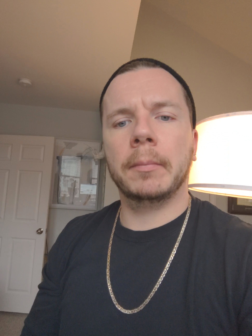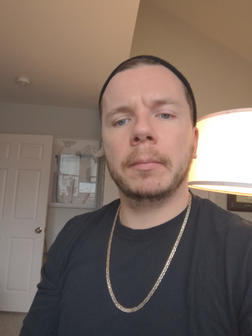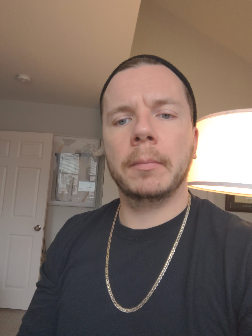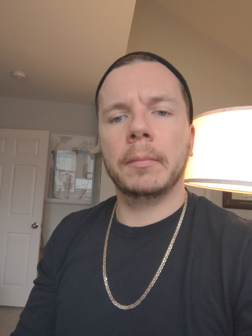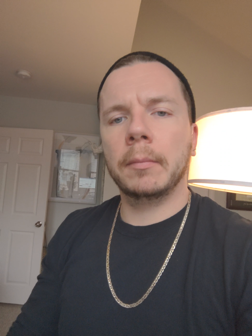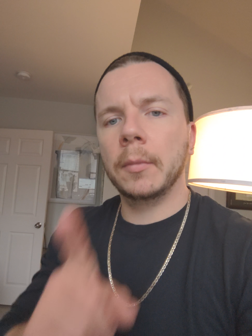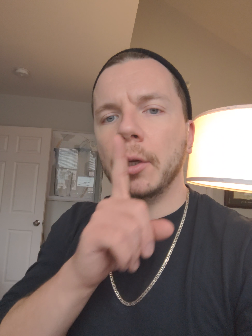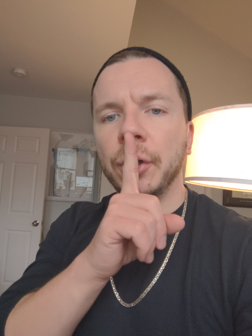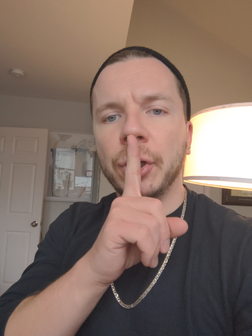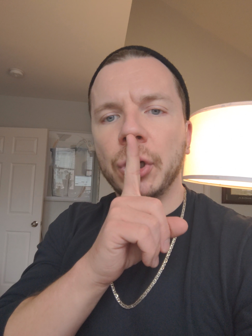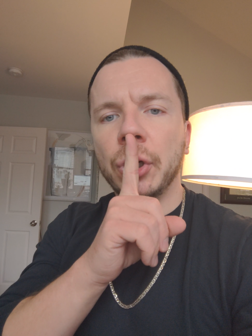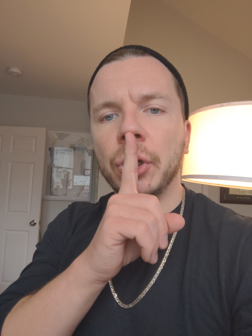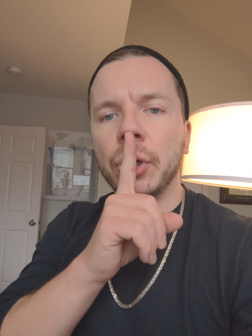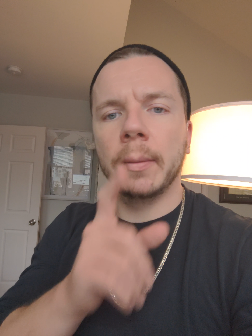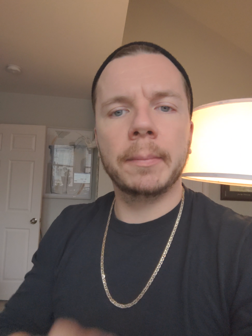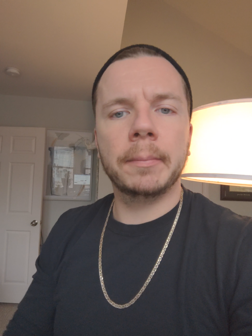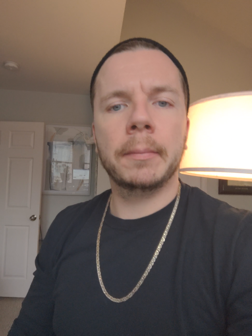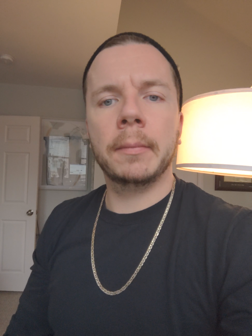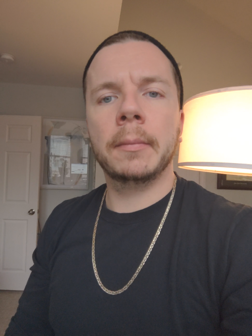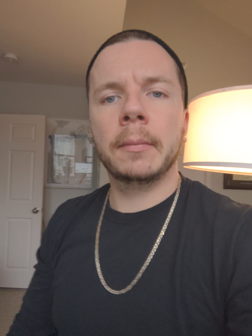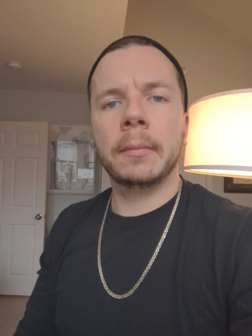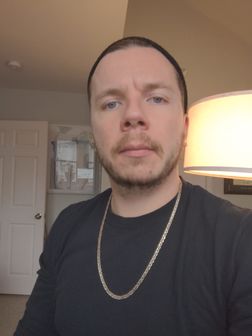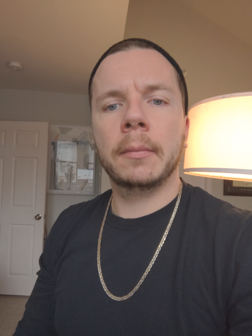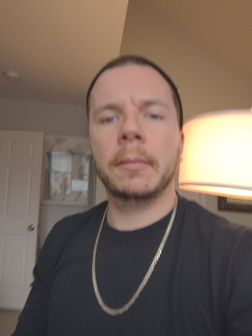shhh